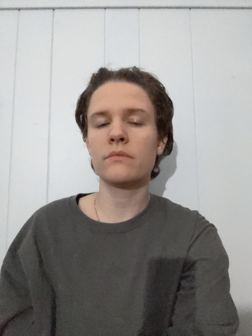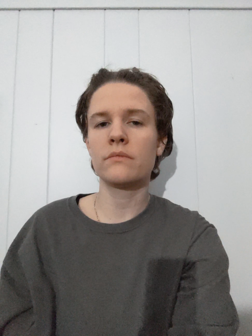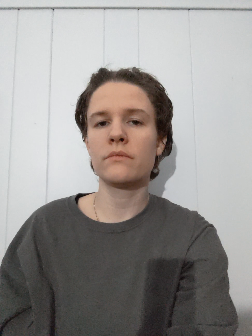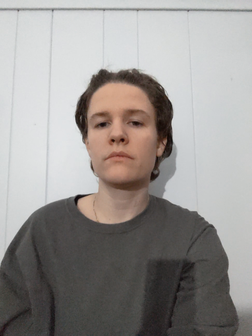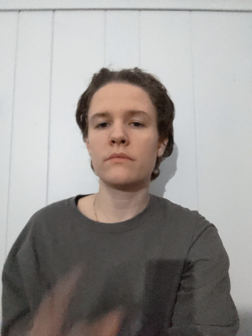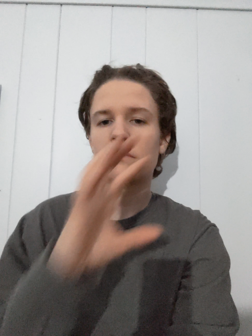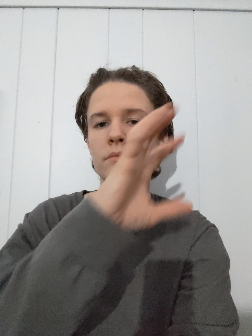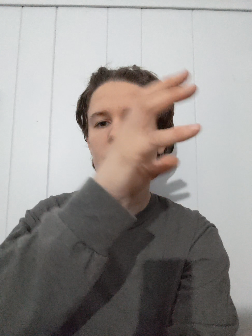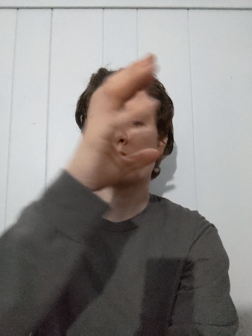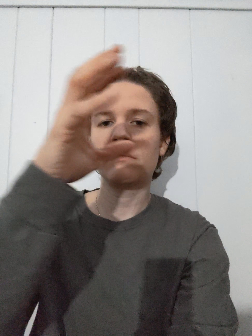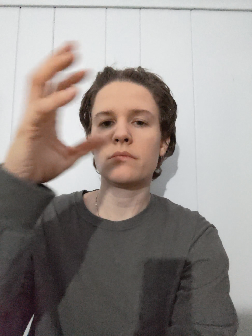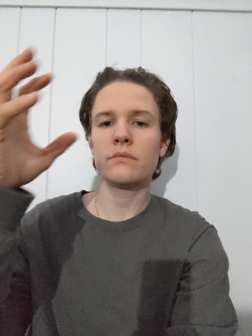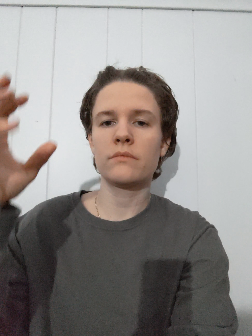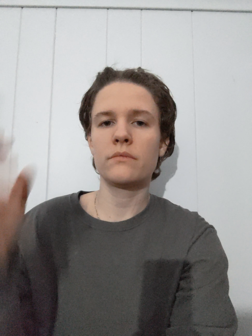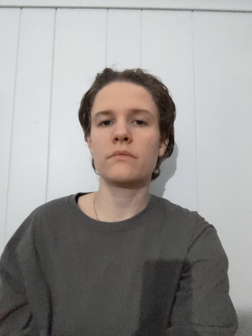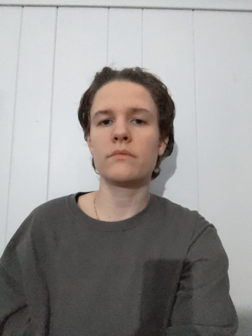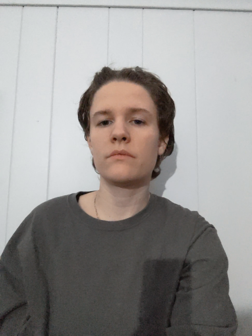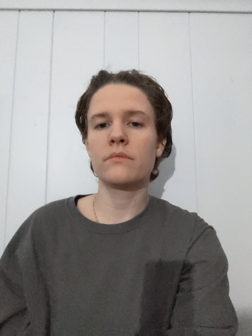cloud